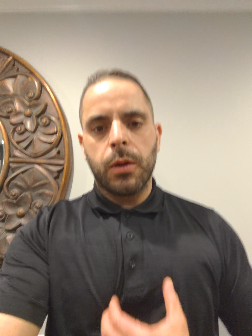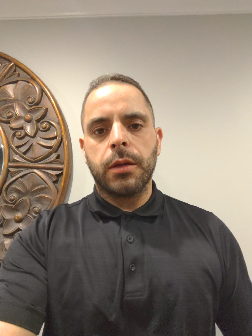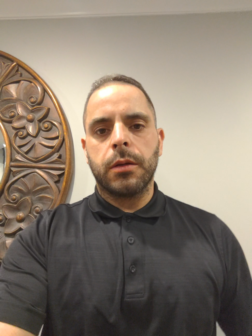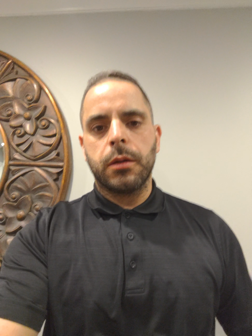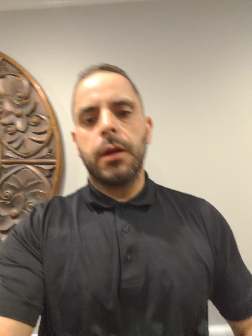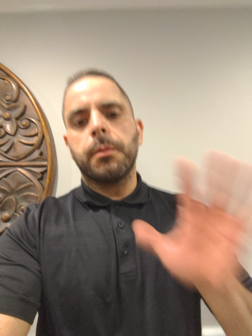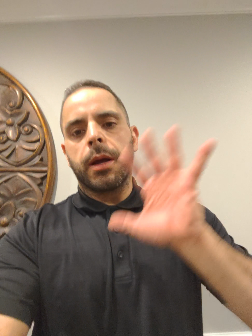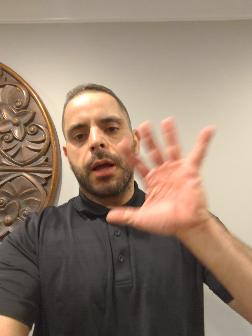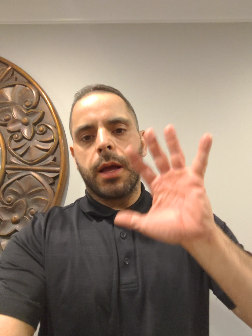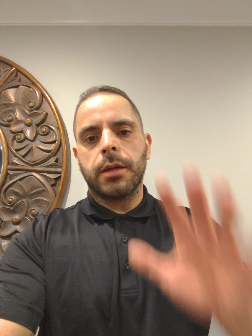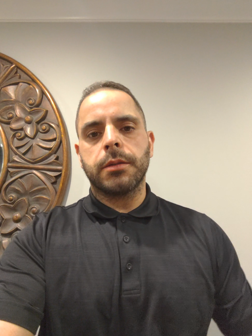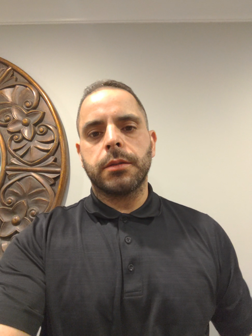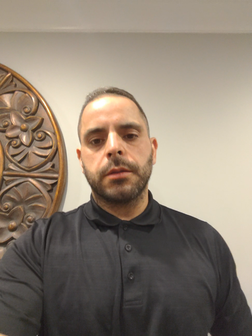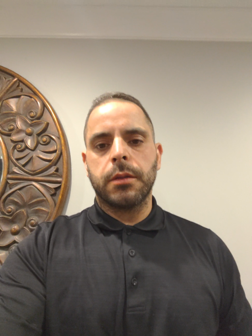bye